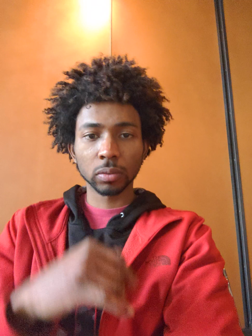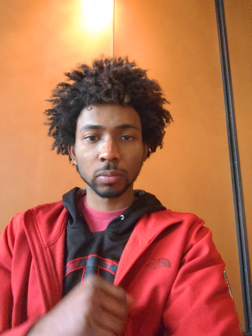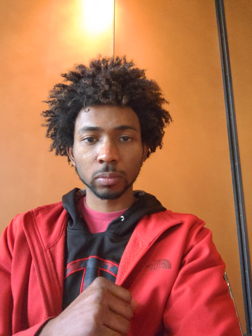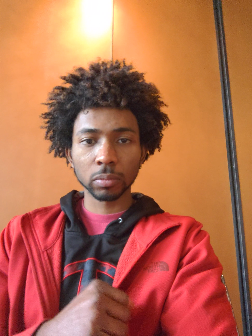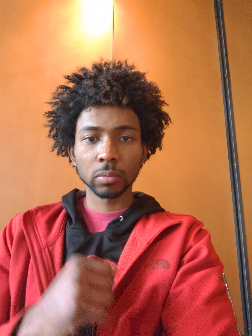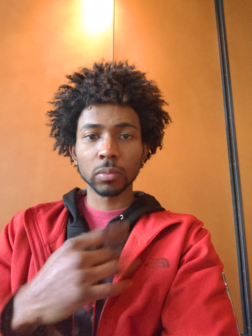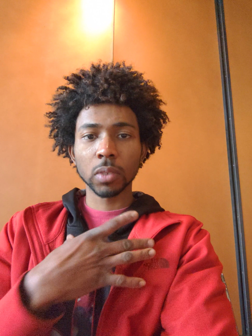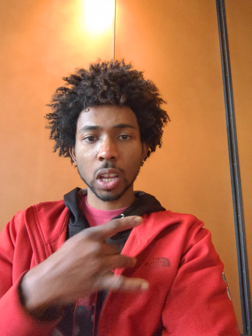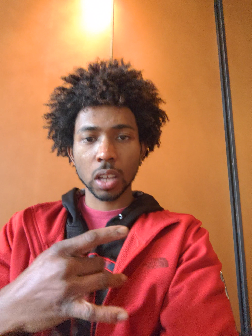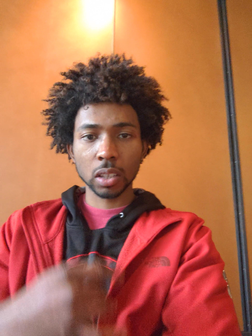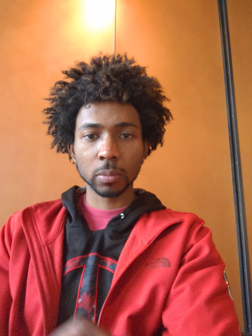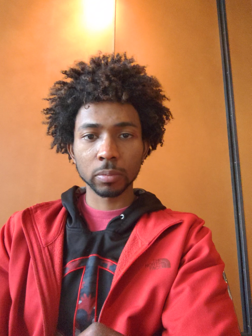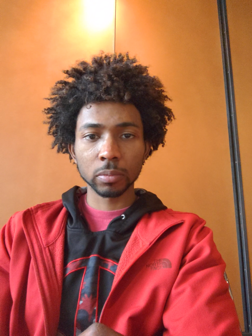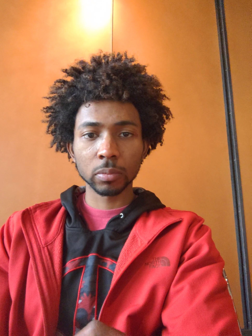like